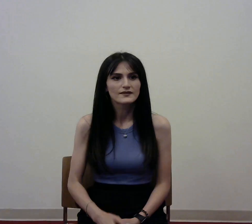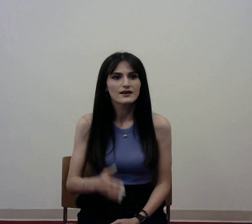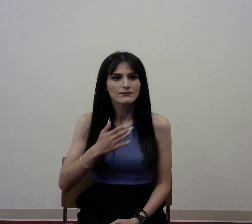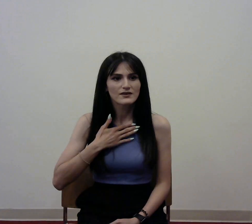mən